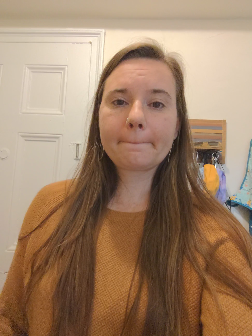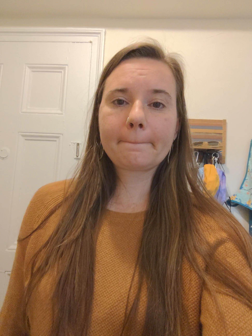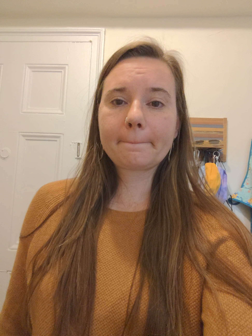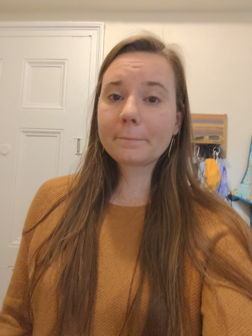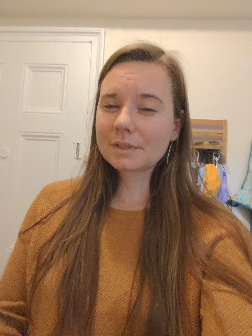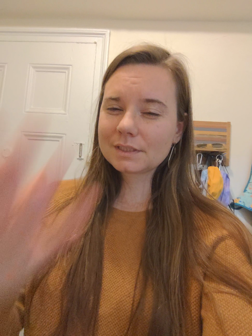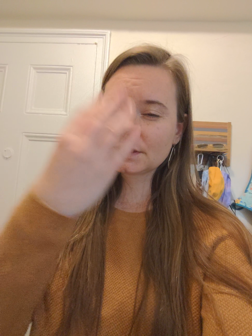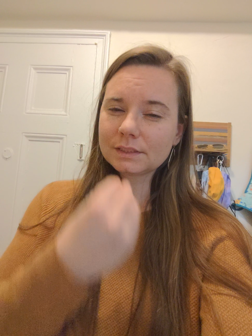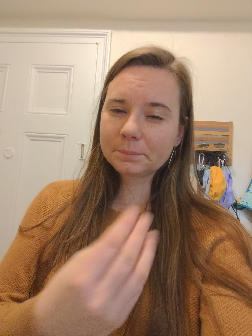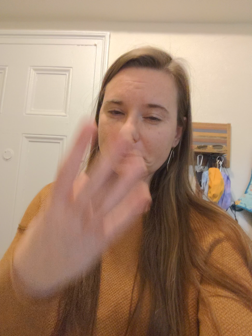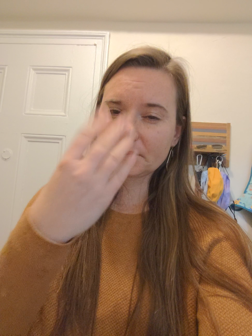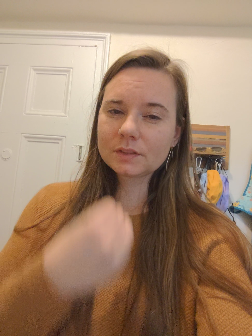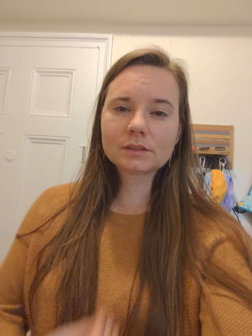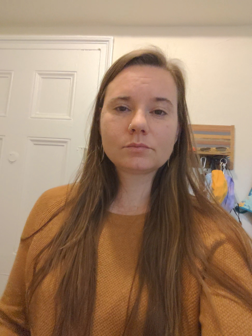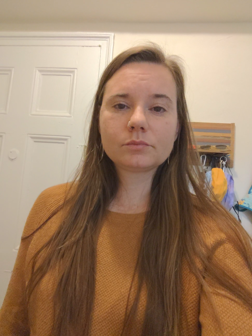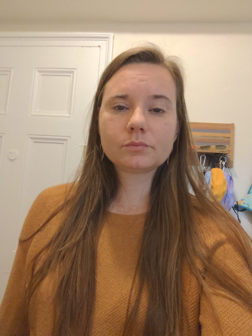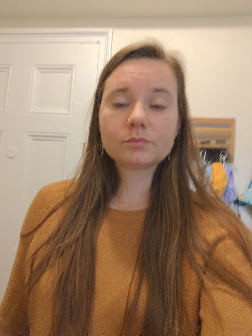sleepy